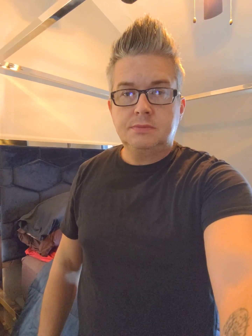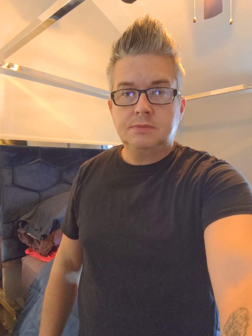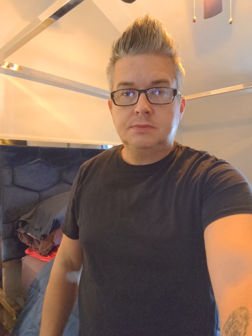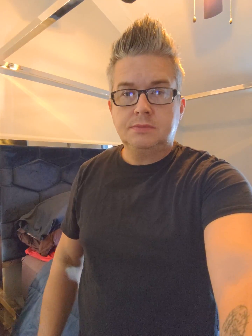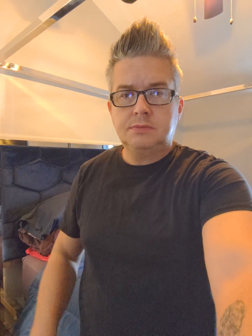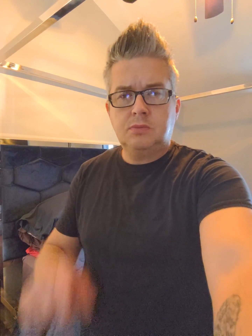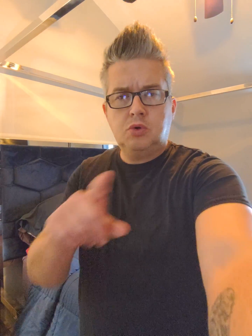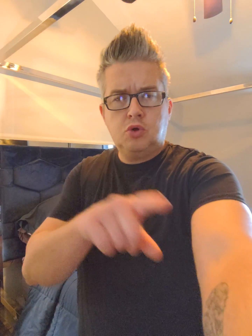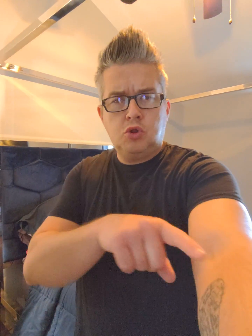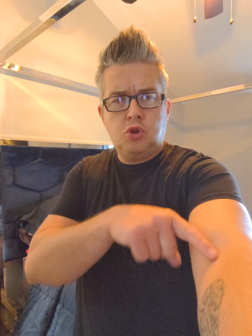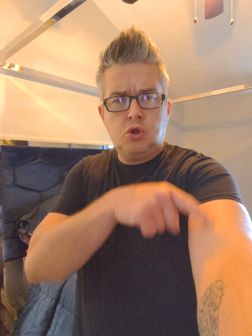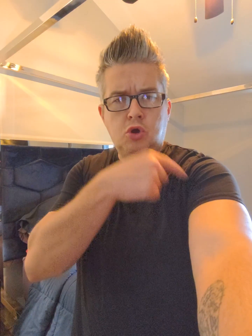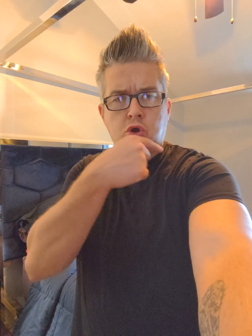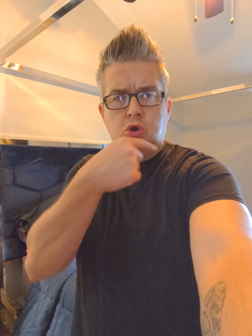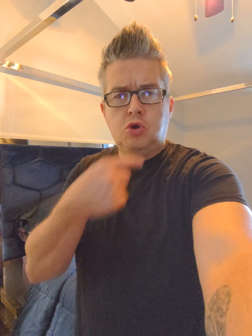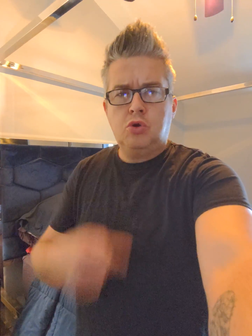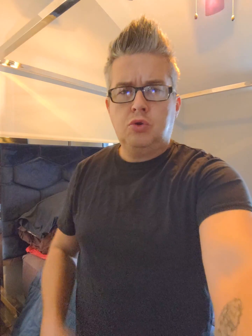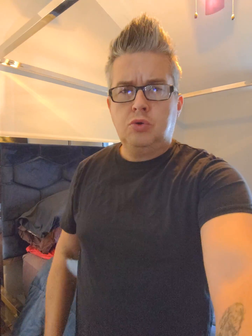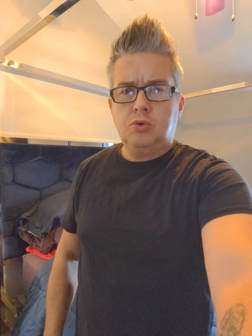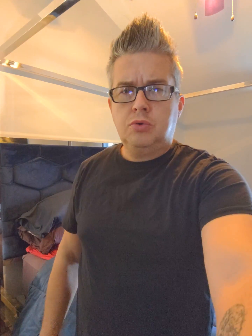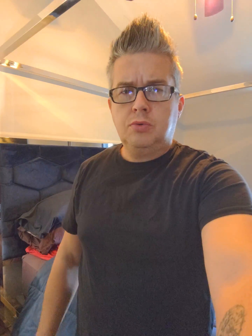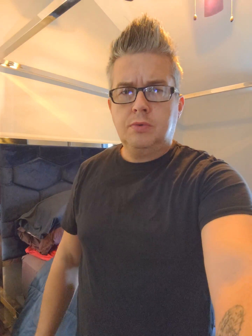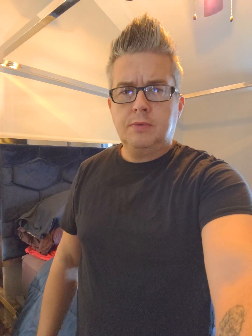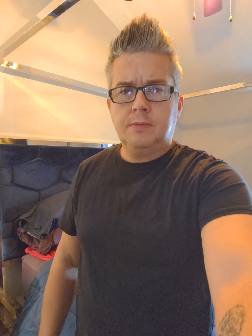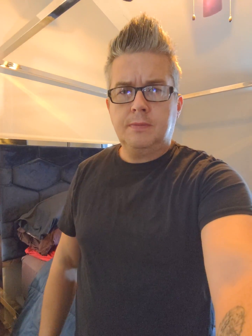long